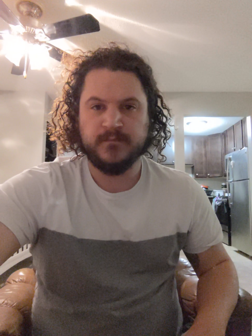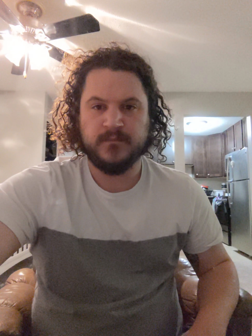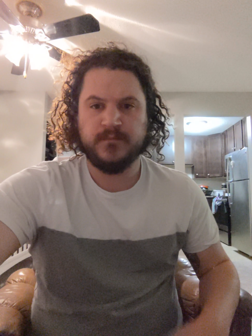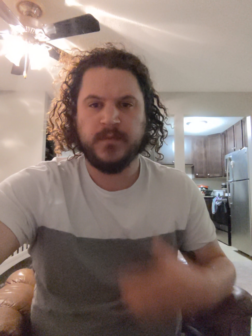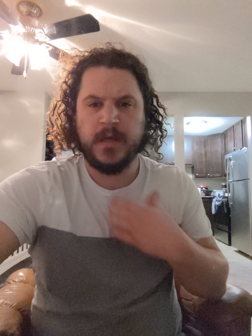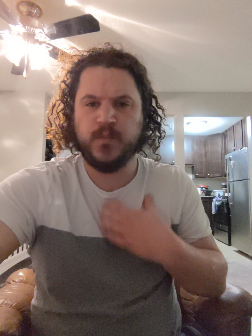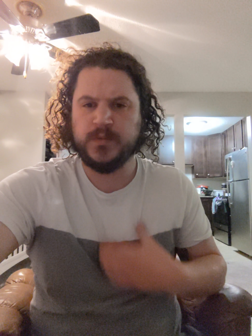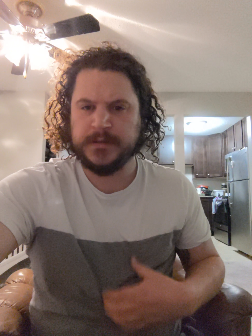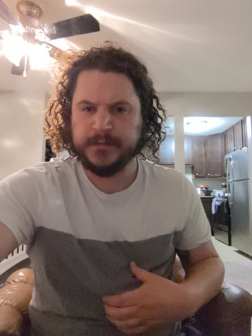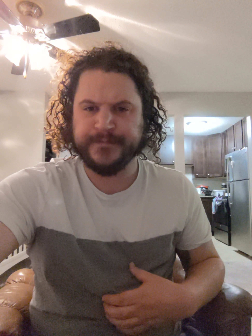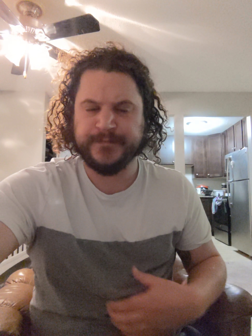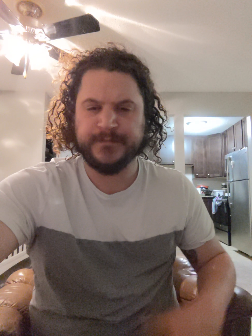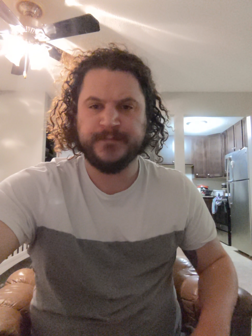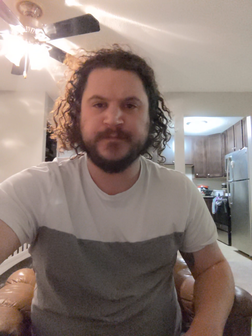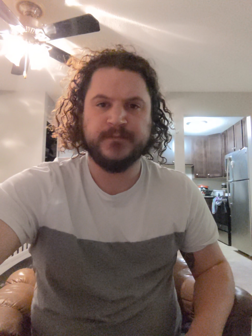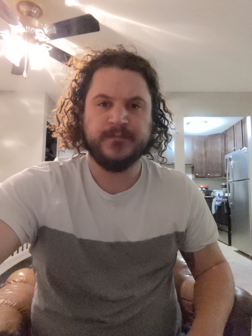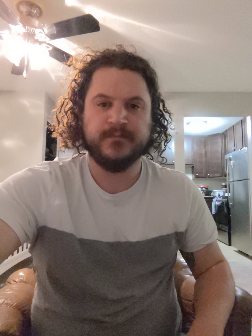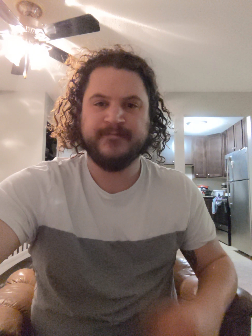hungry